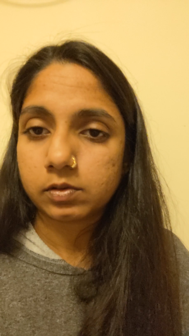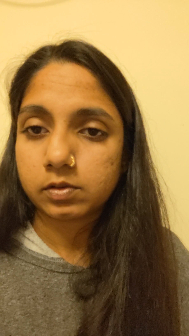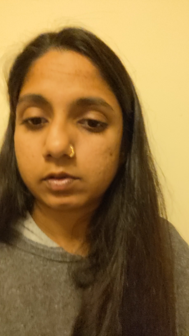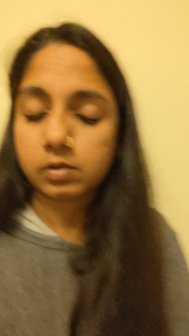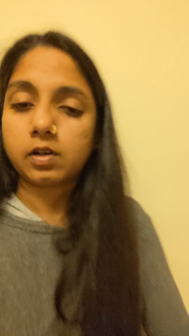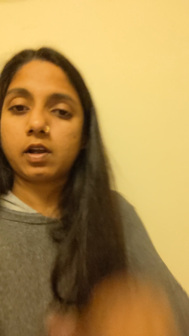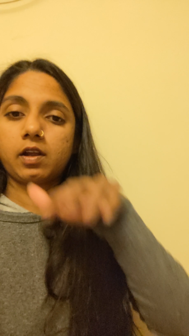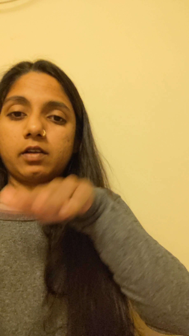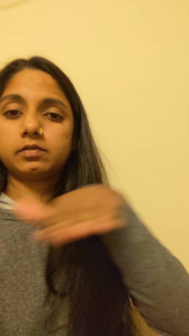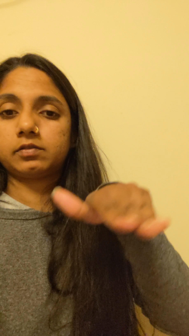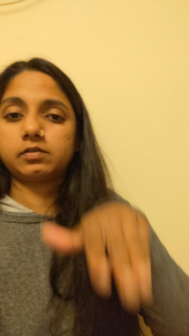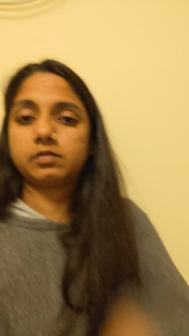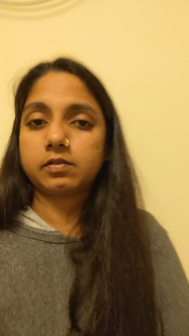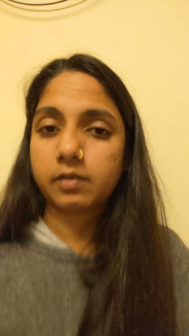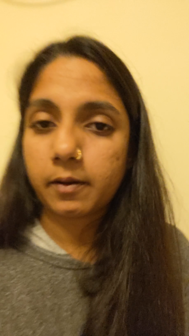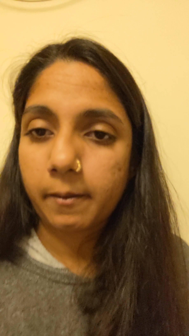nice